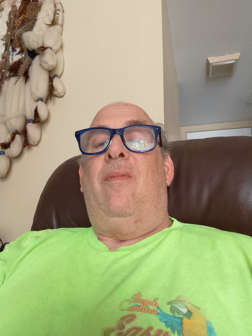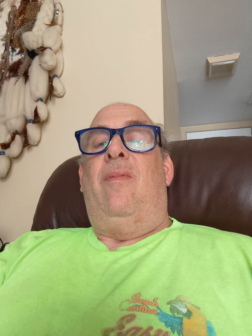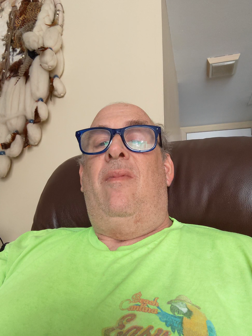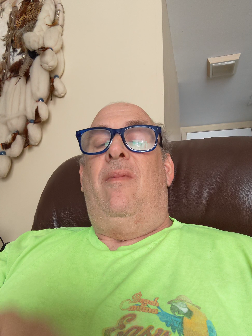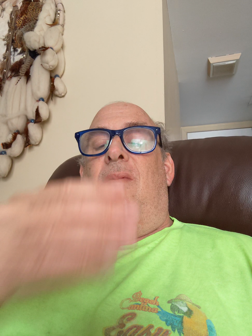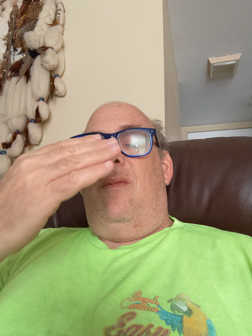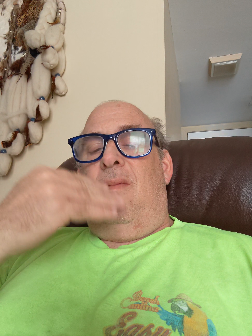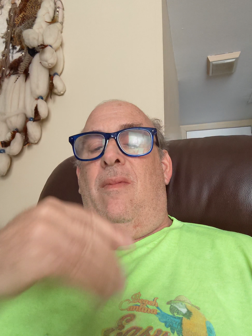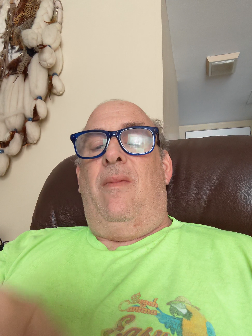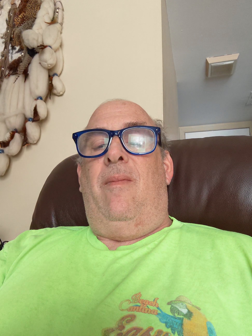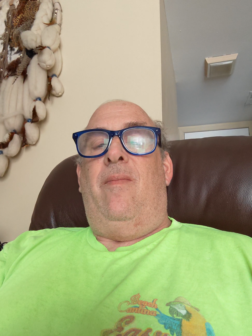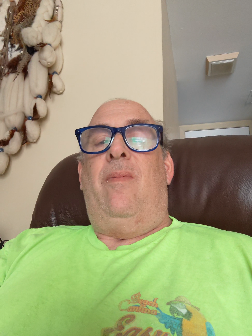sleep